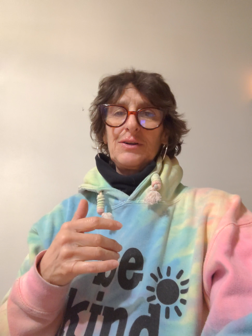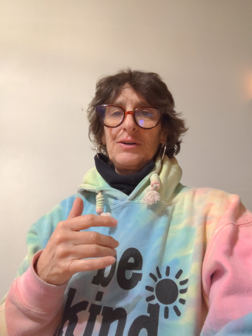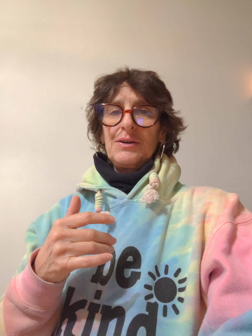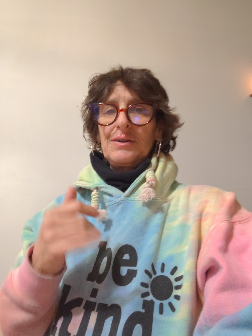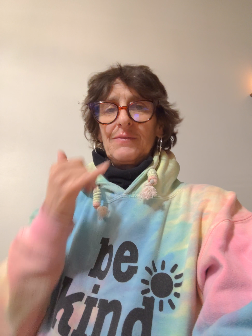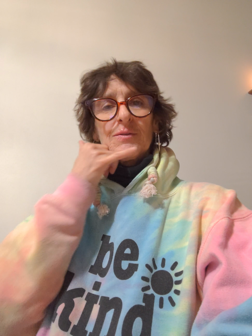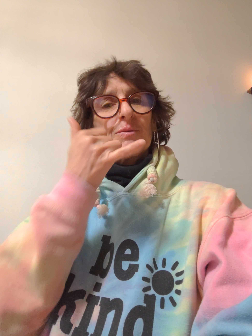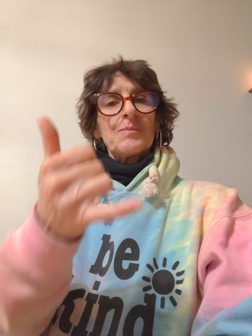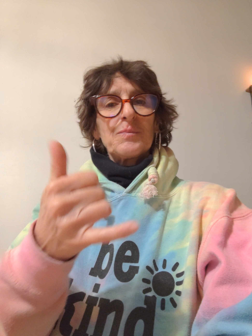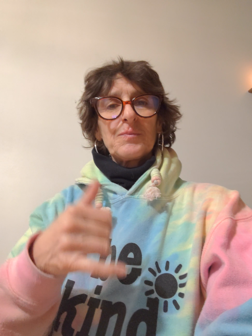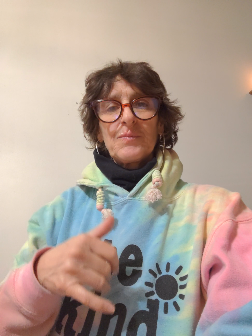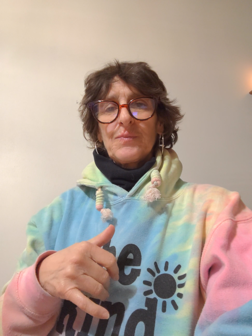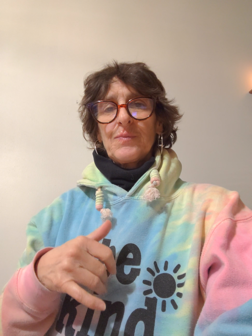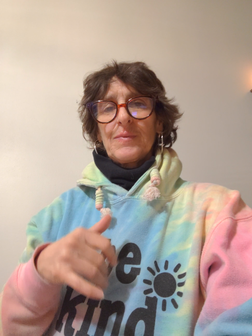call on the phone